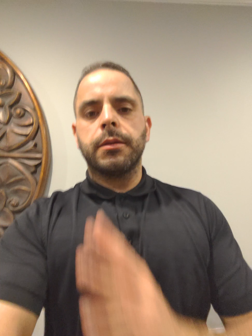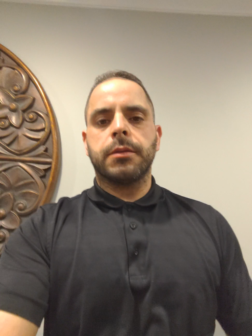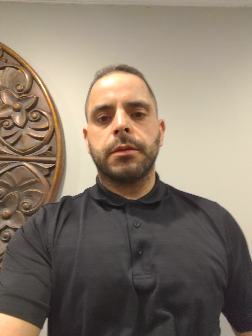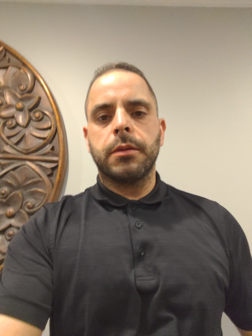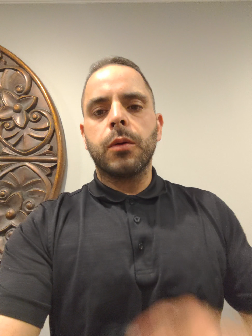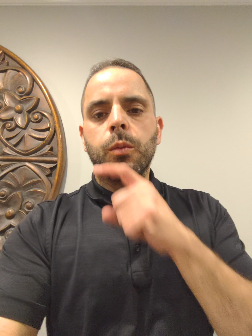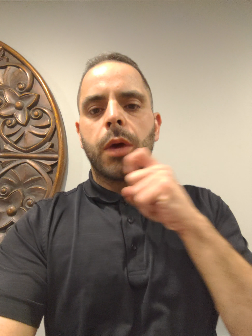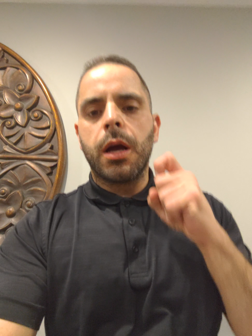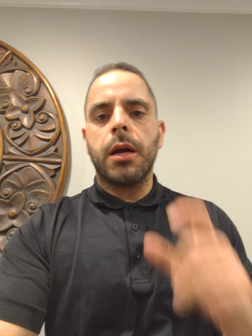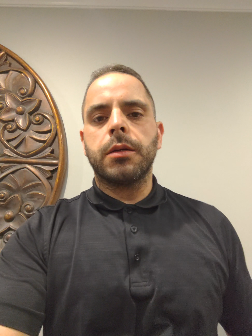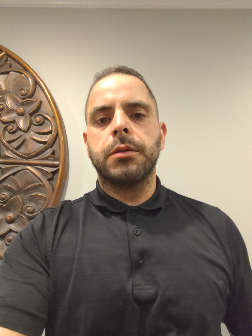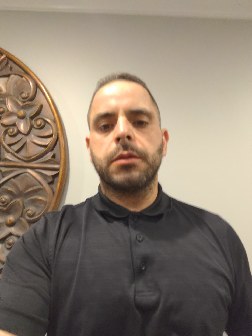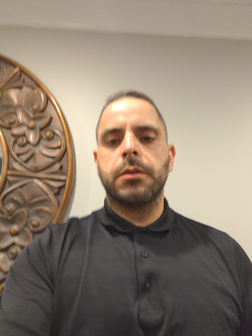dry